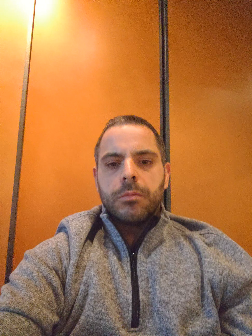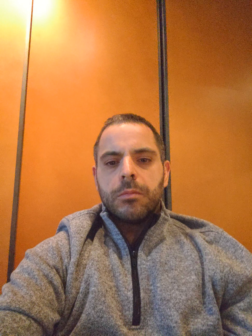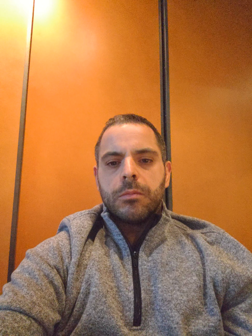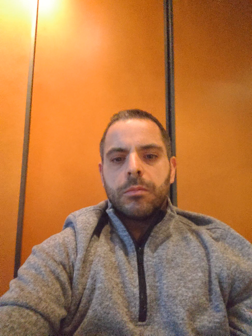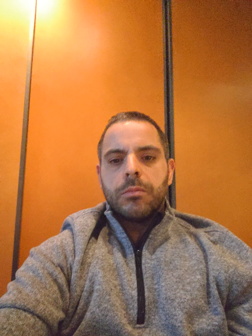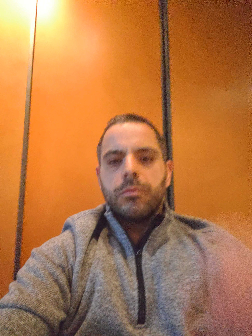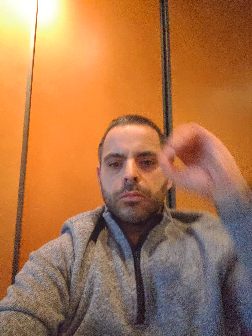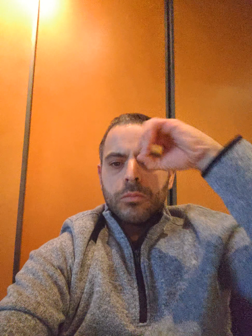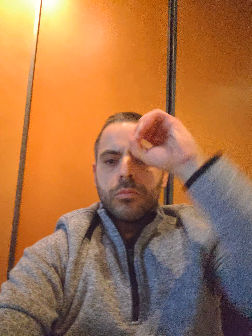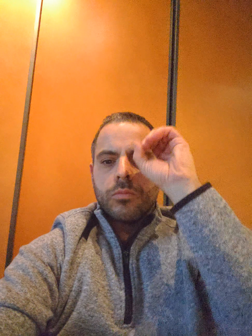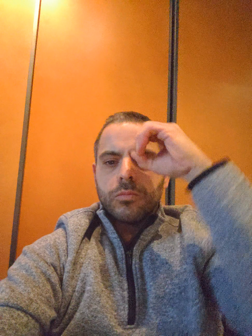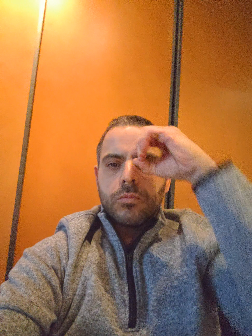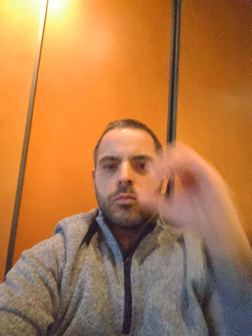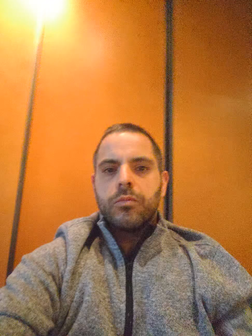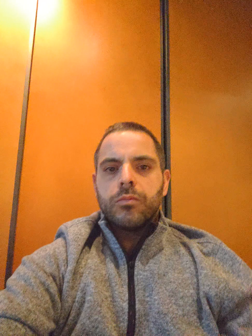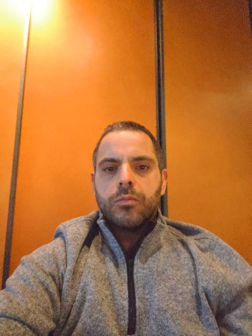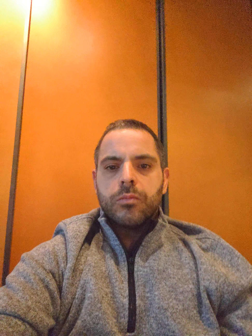owl